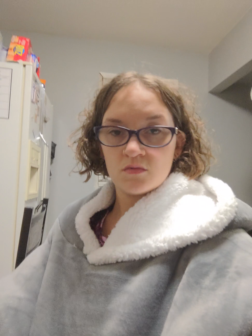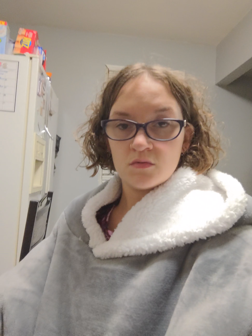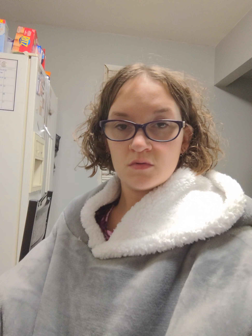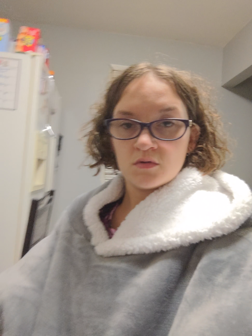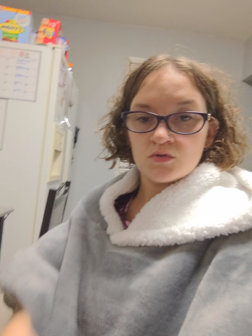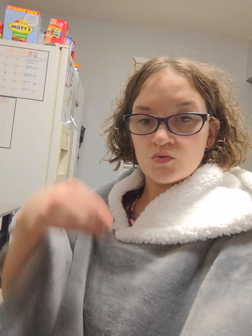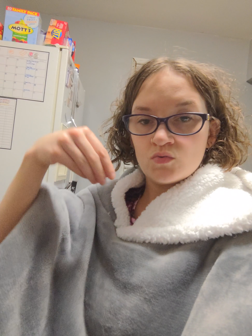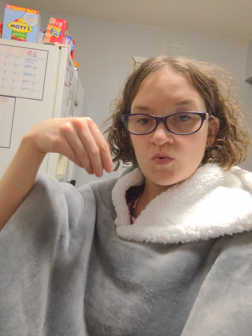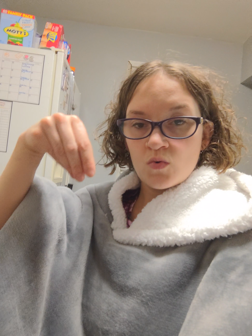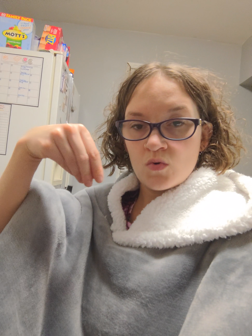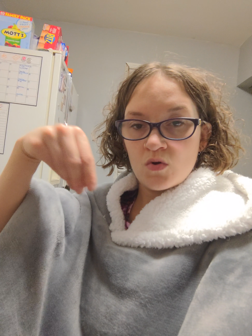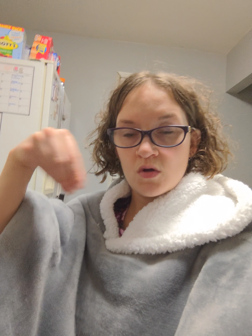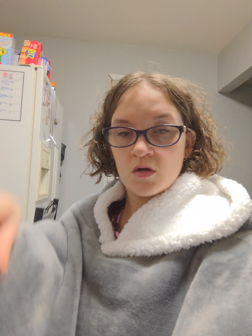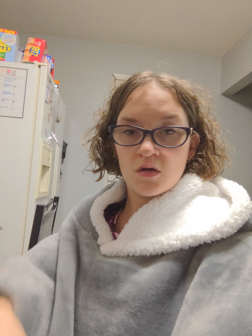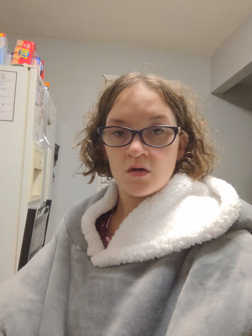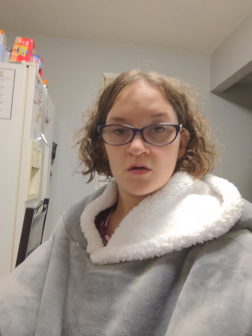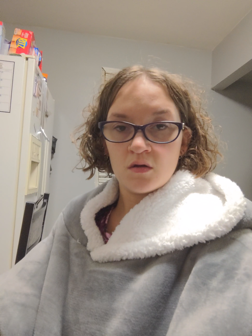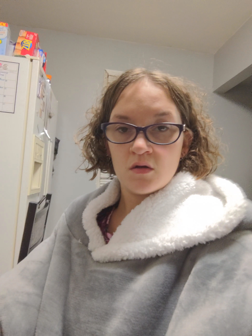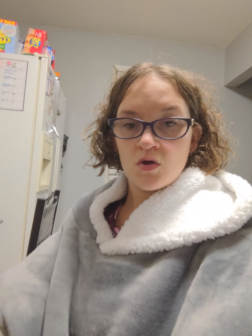store